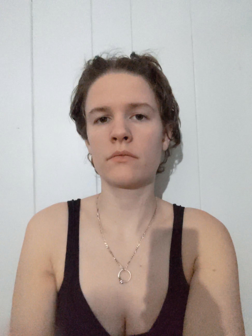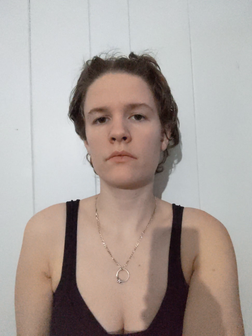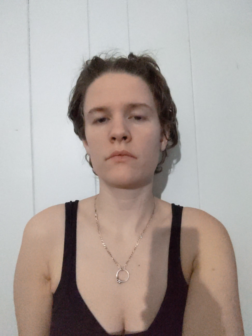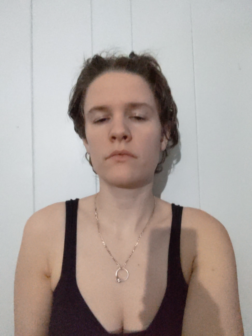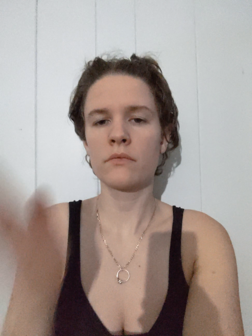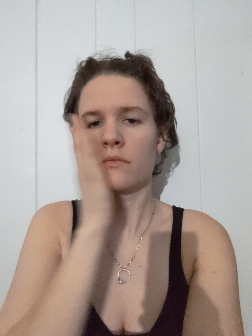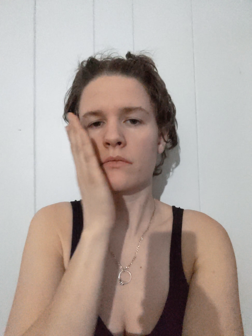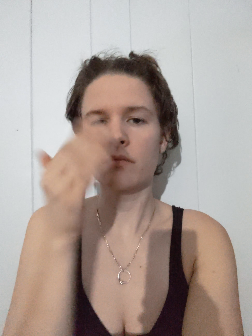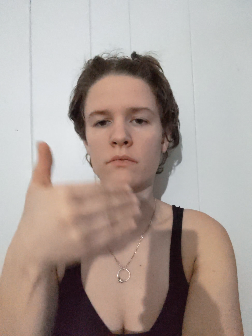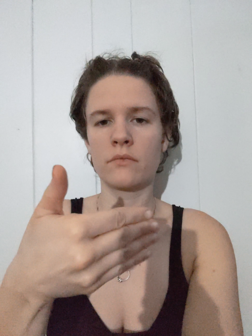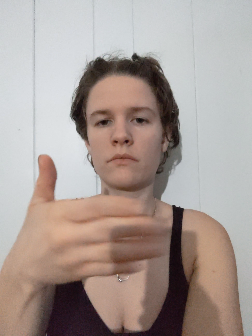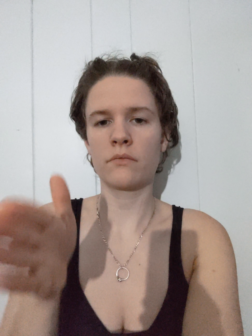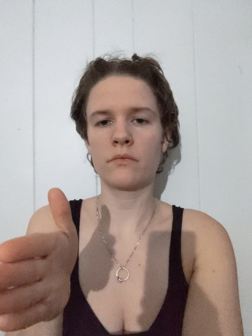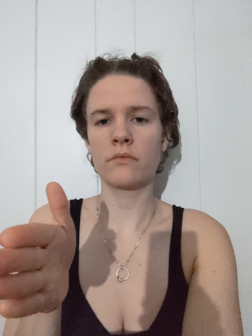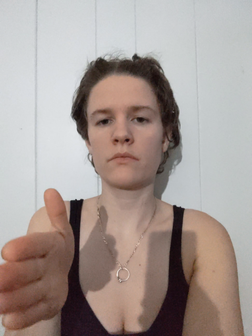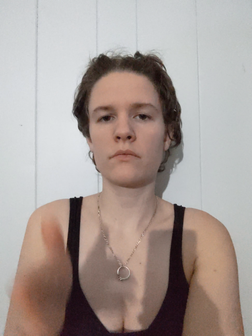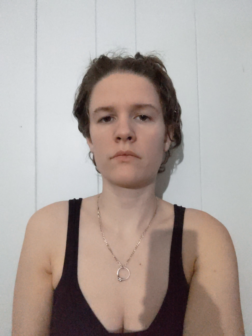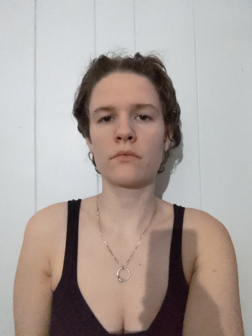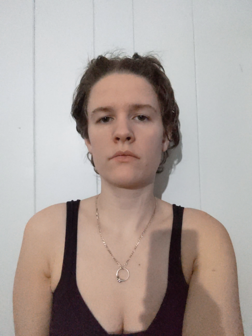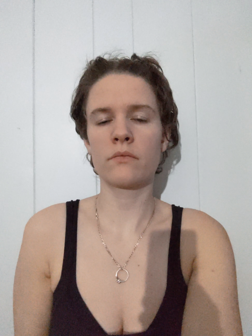bedroom